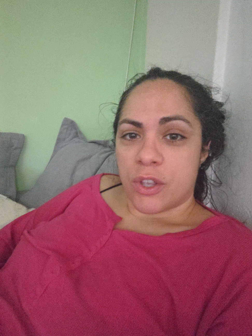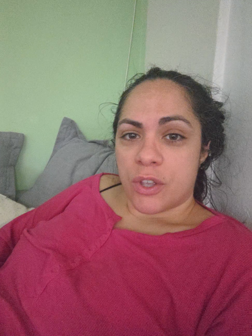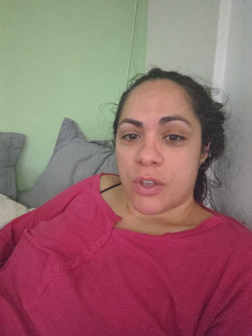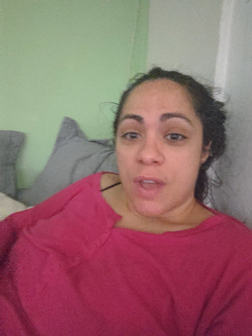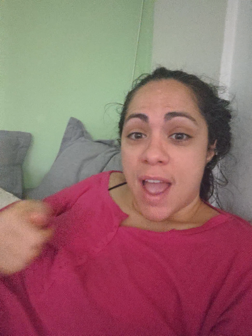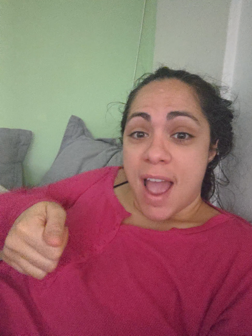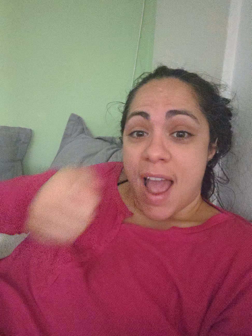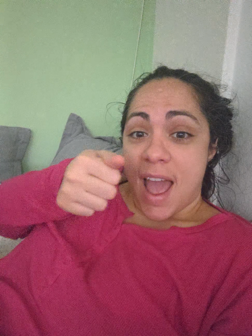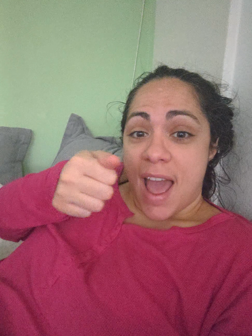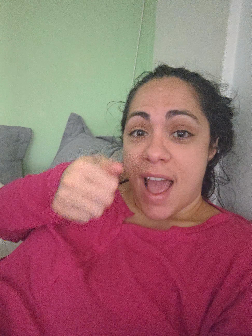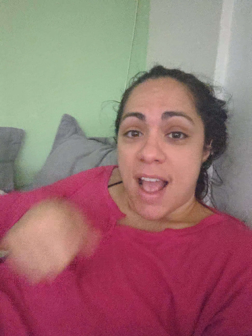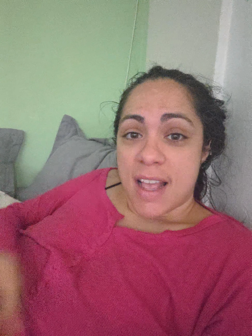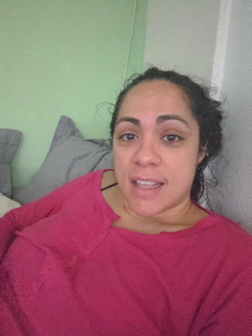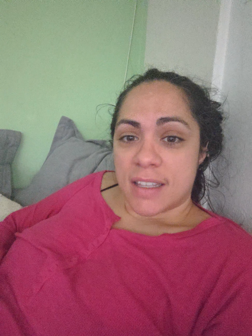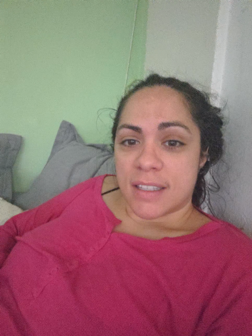hide